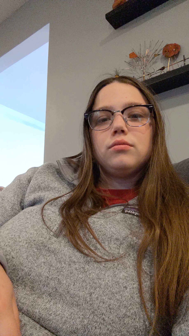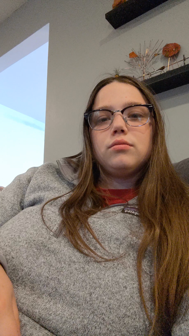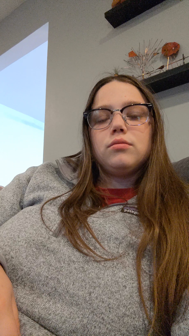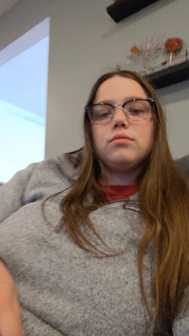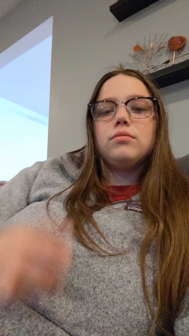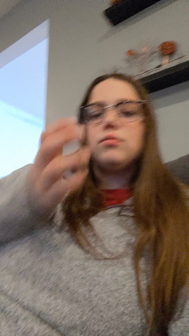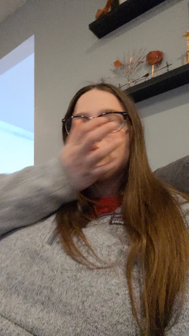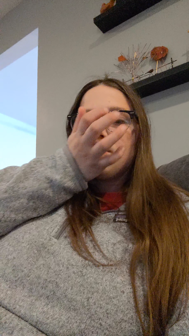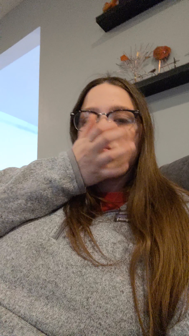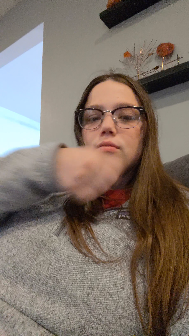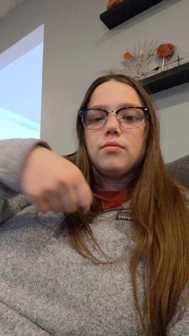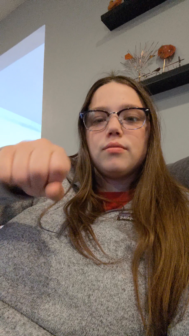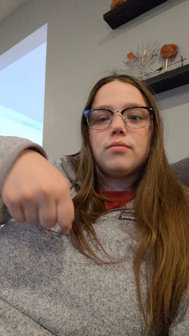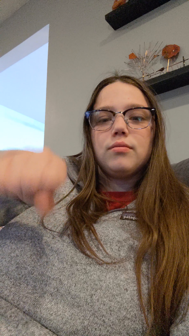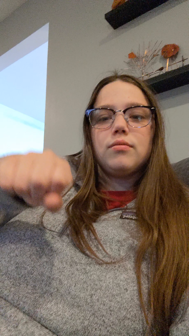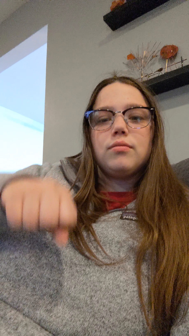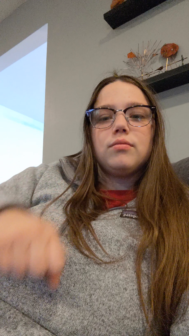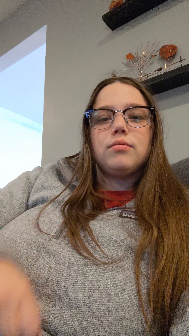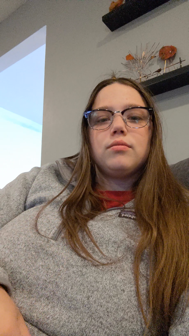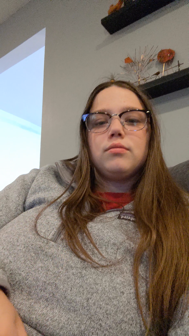lawn mower